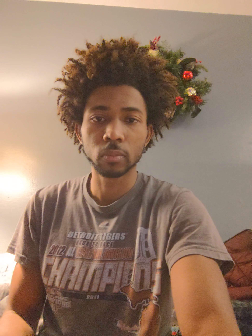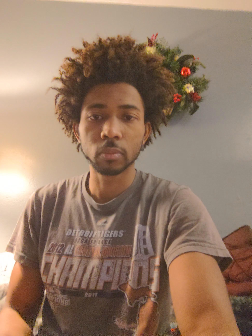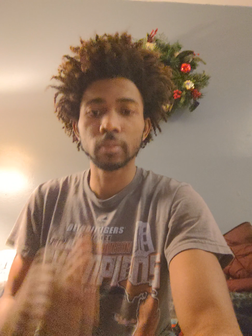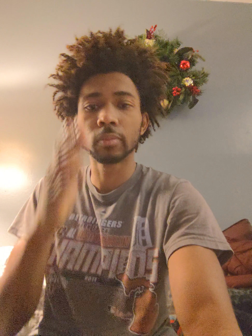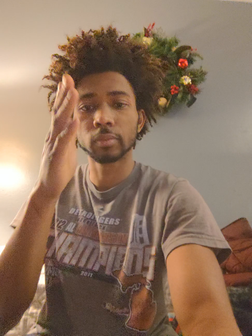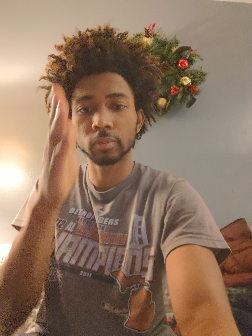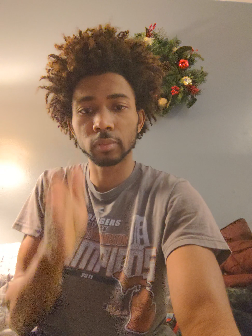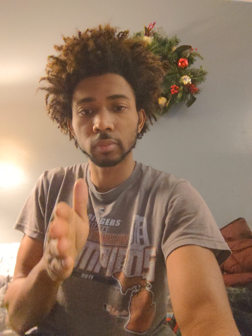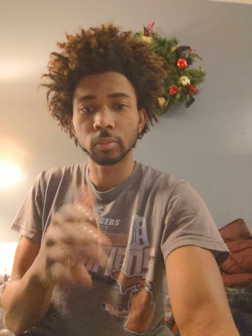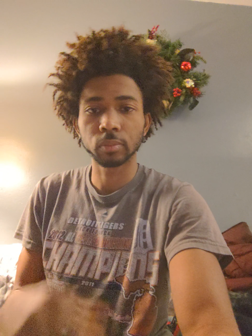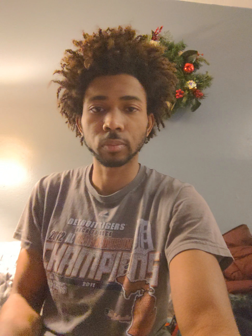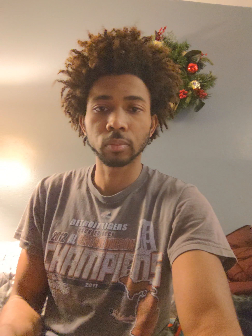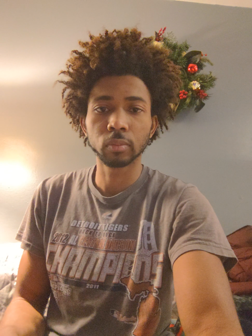person